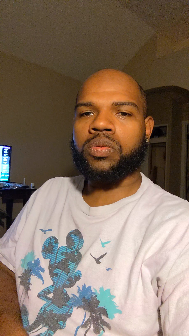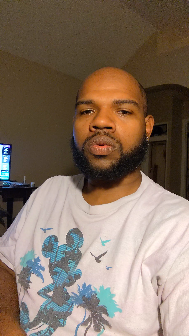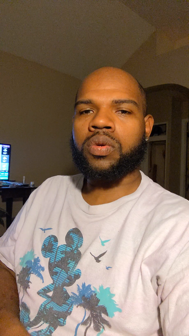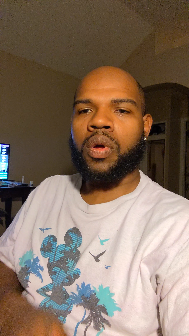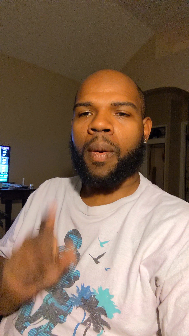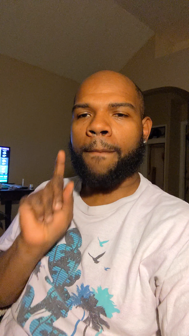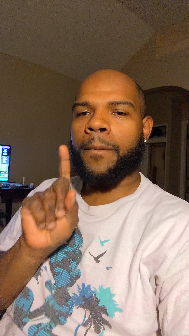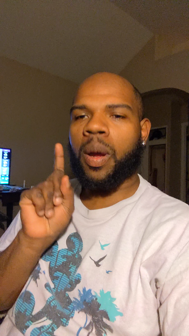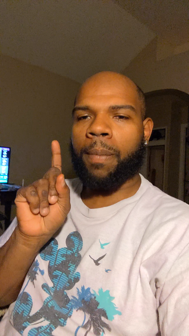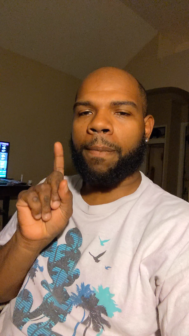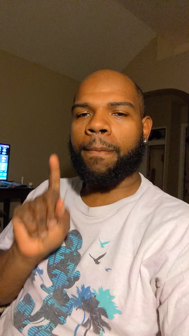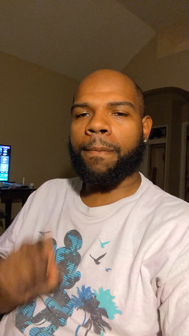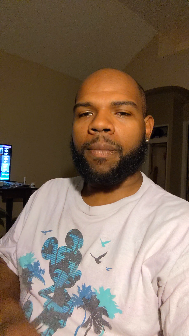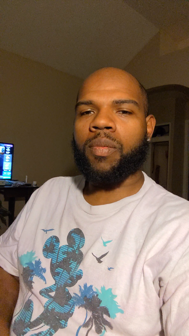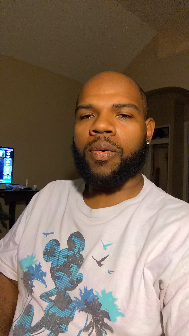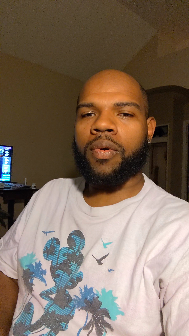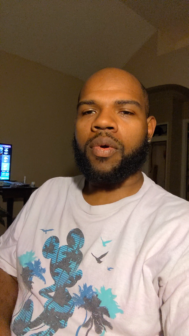bump